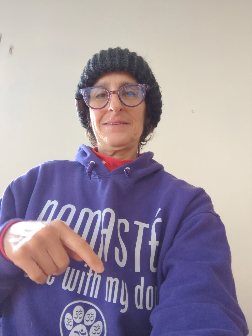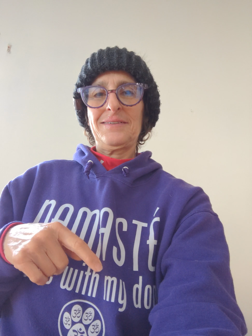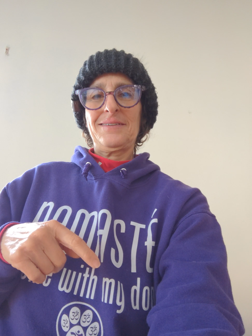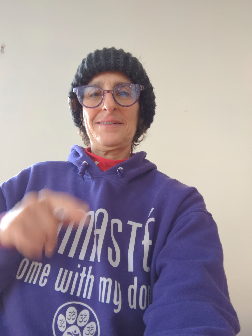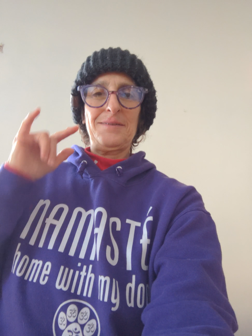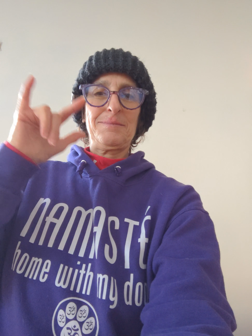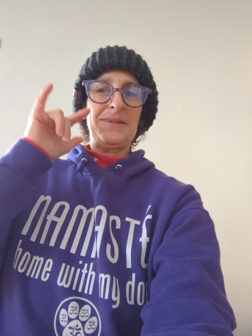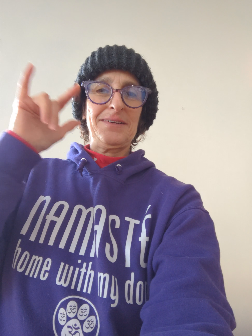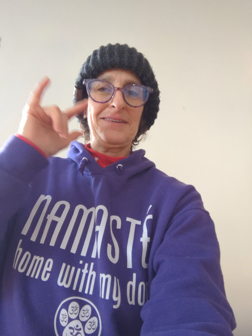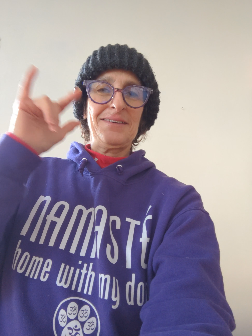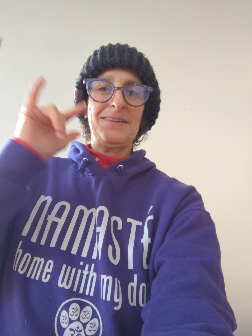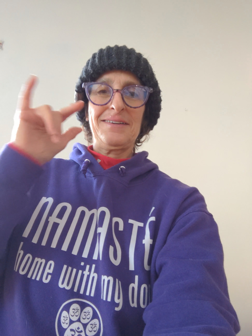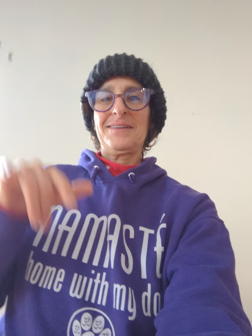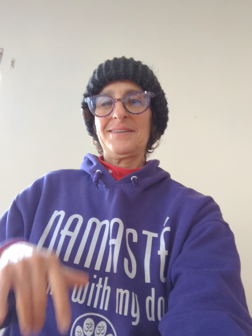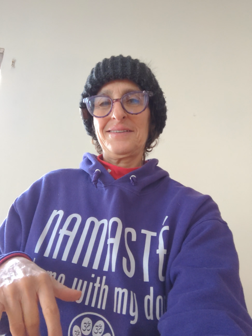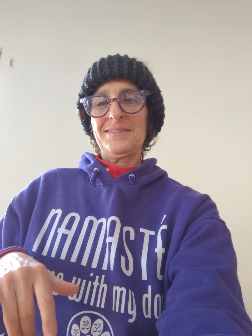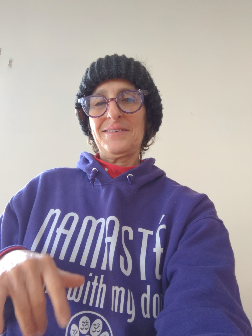airplane